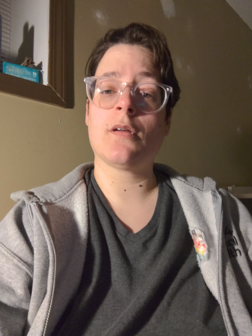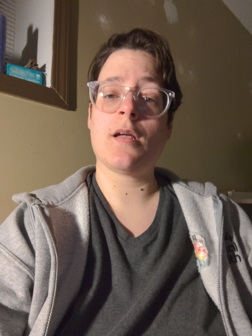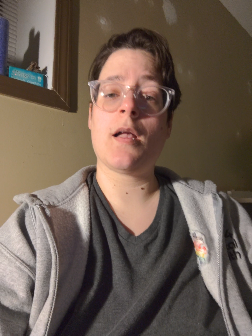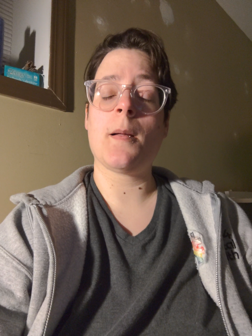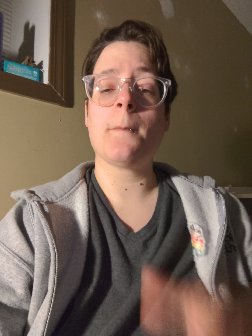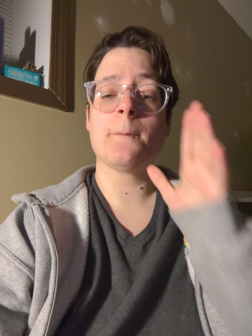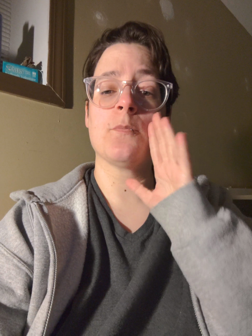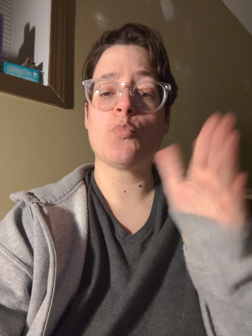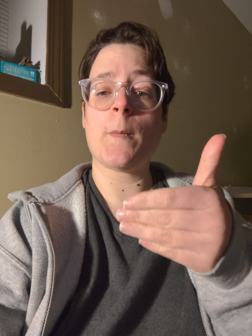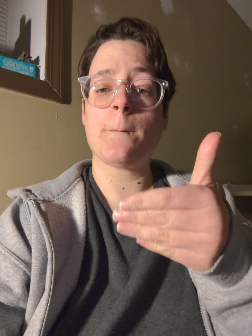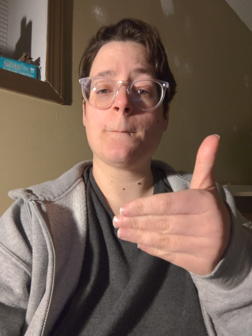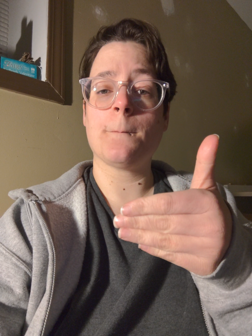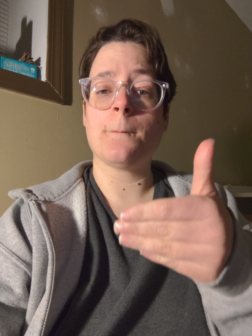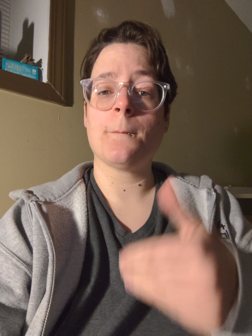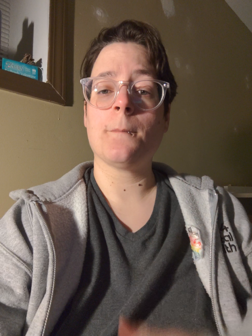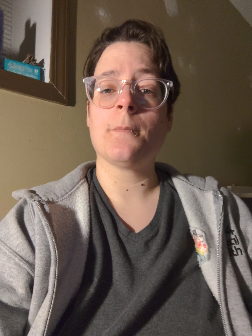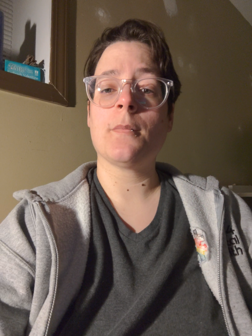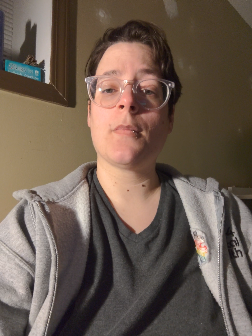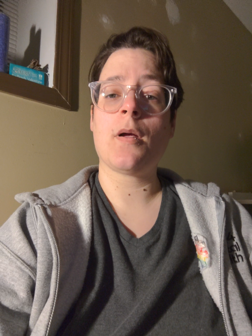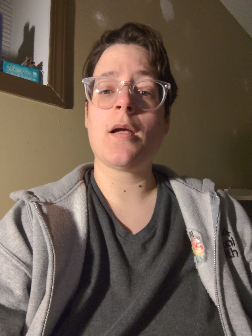bedroom